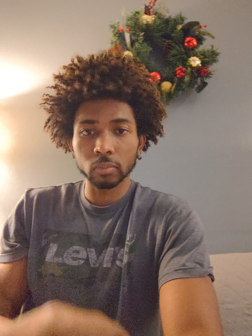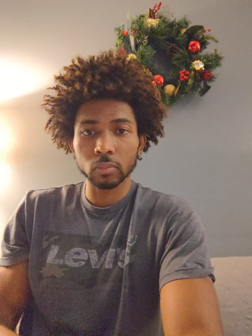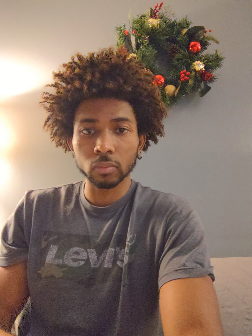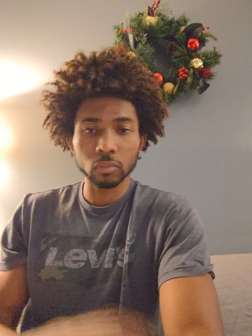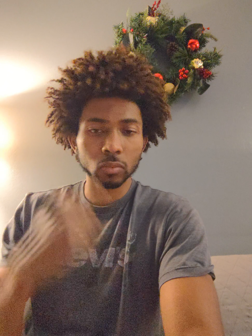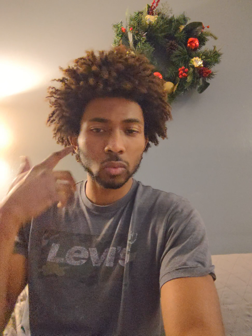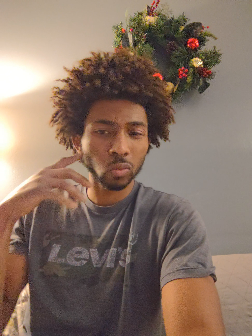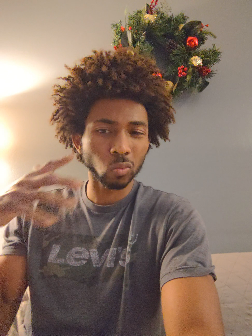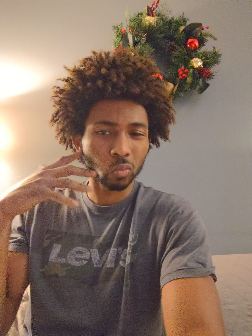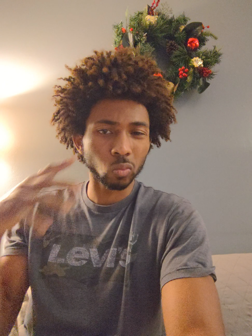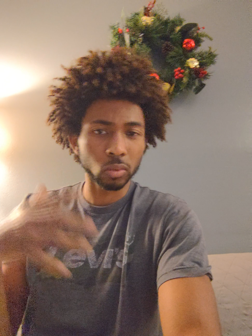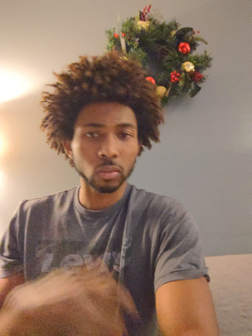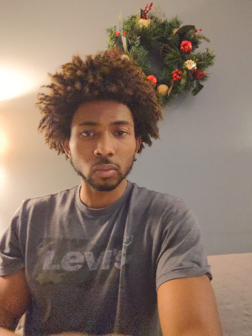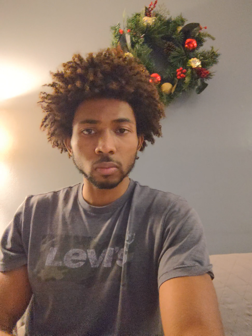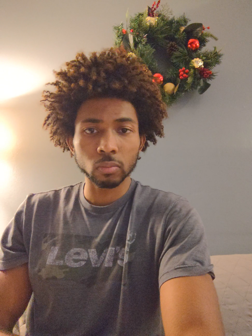loud